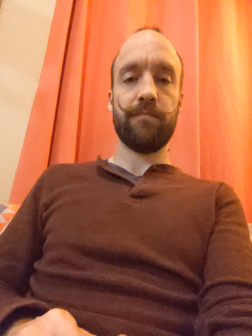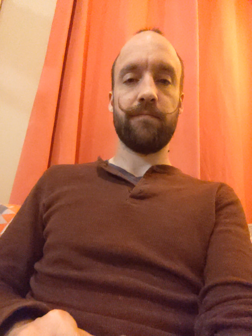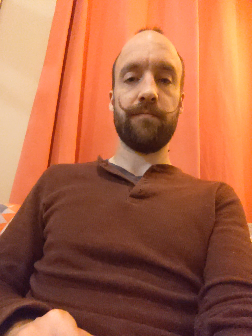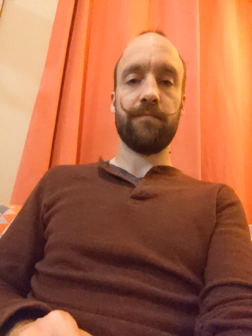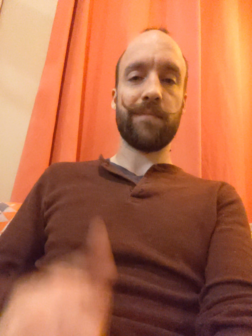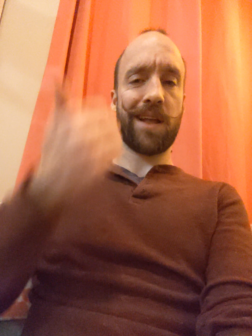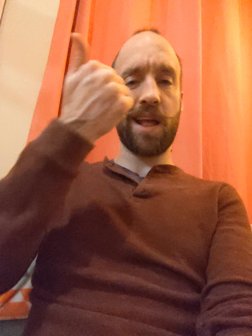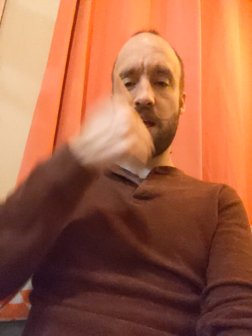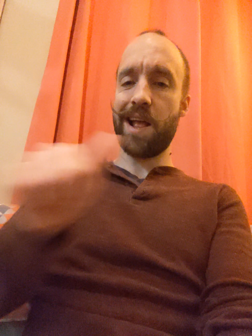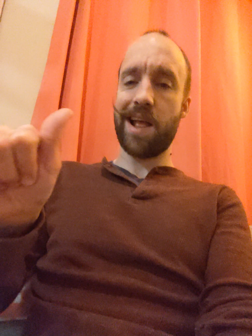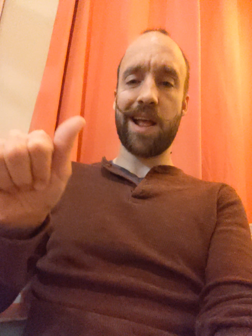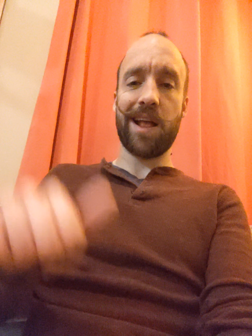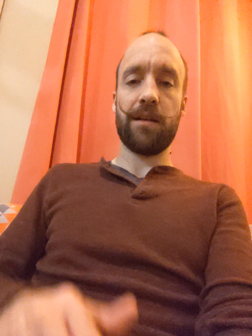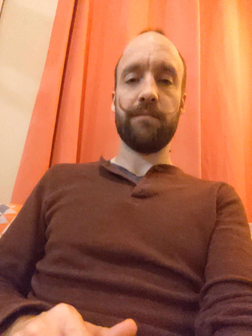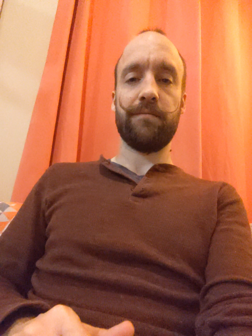any